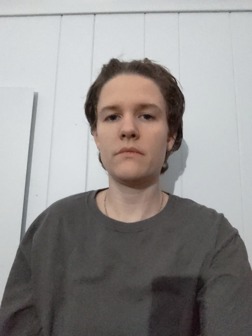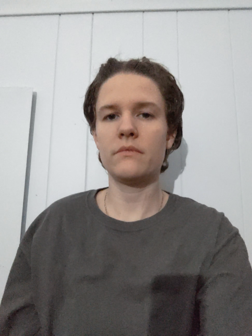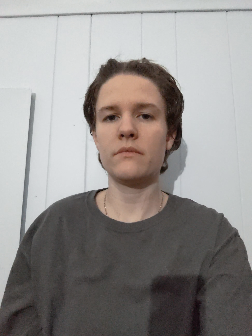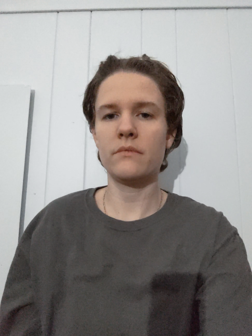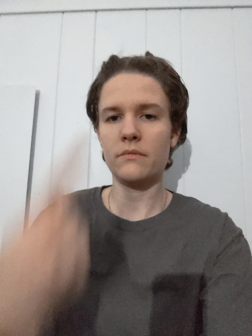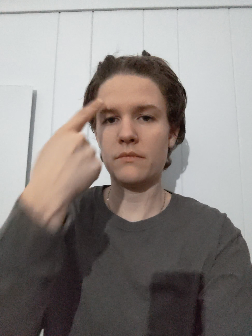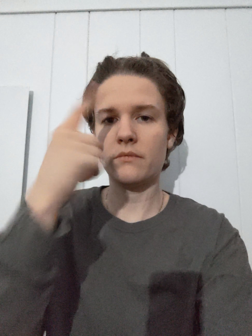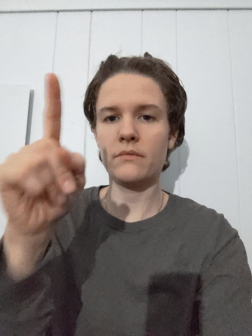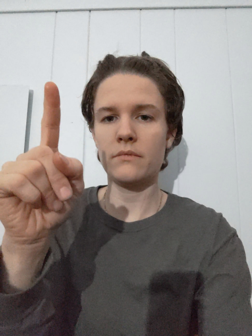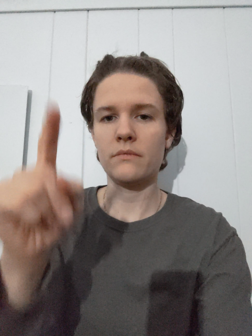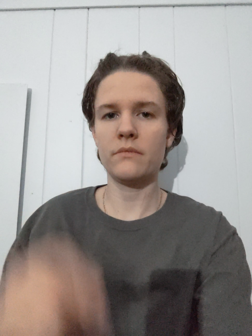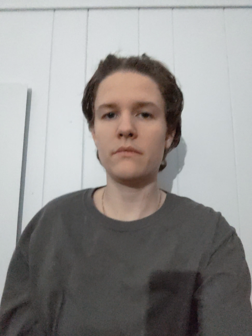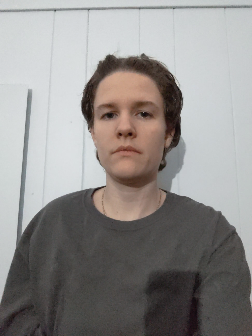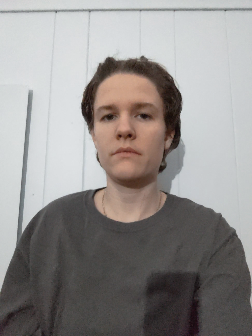for